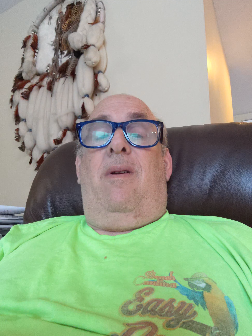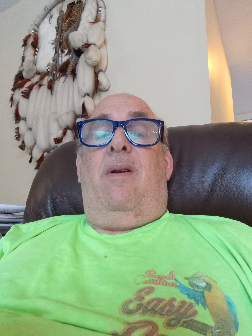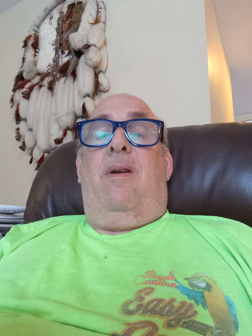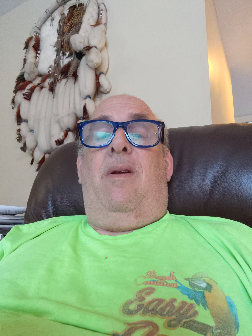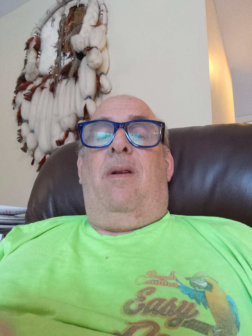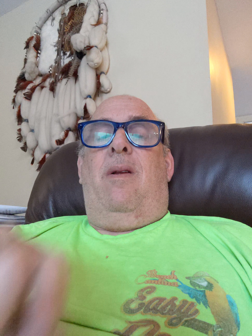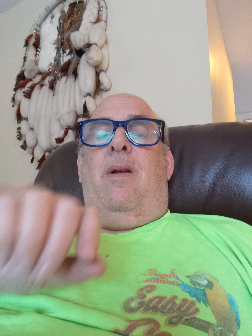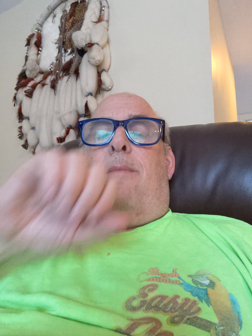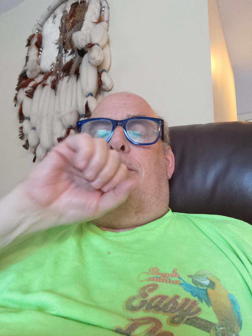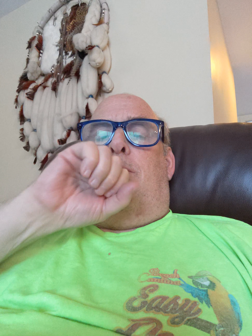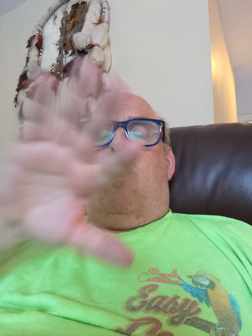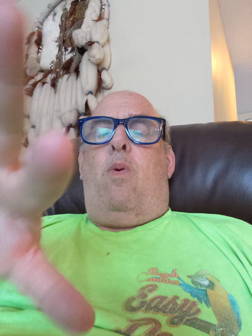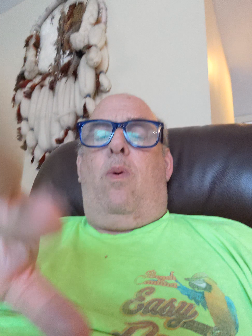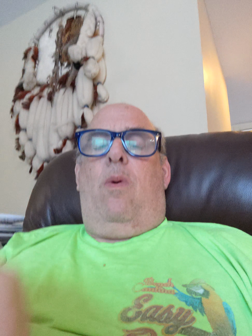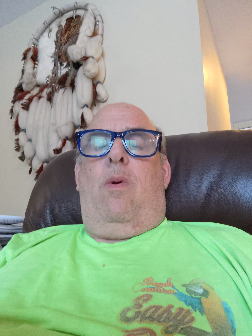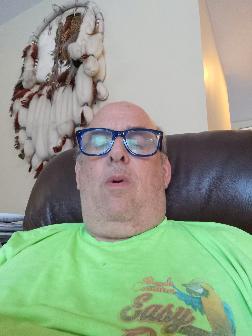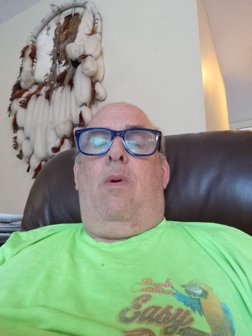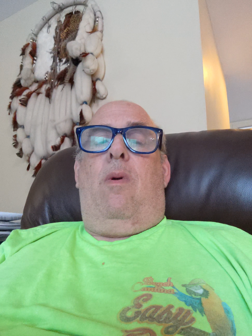blow